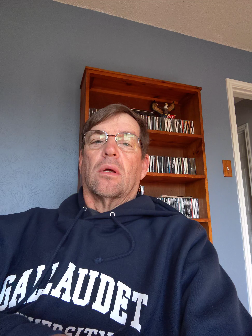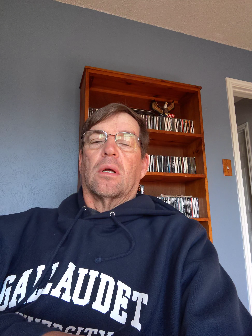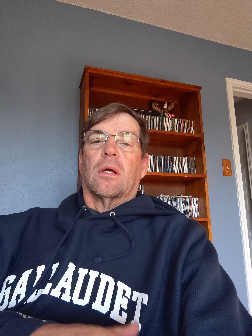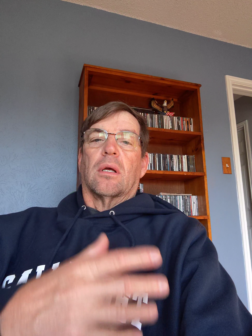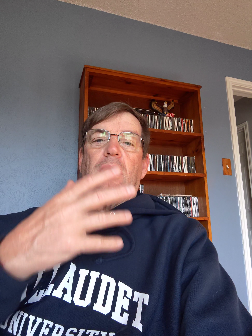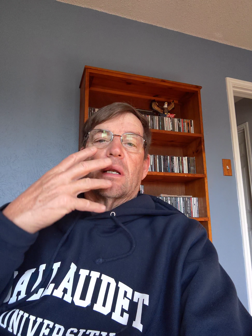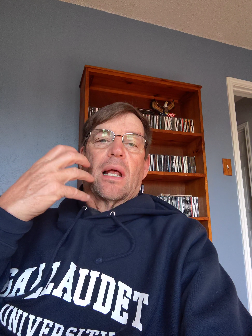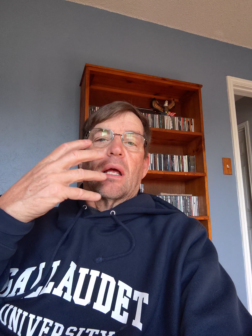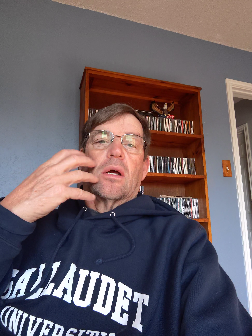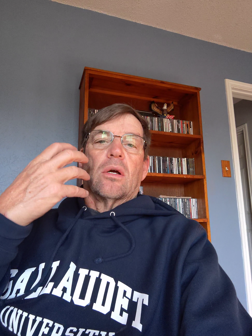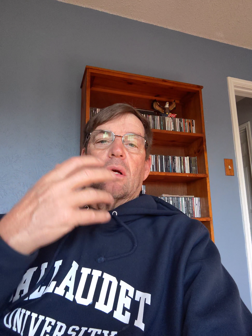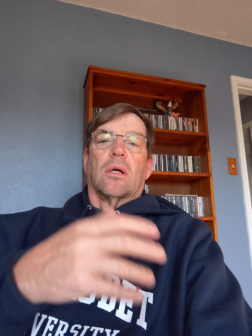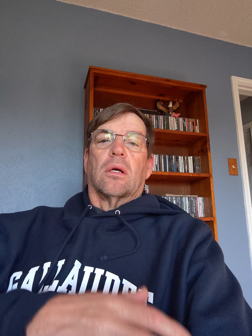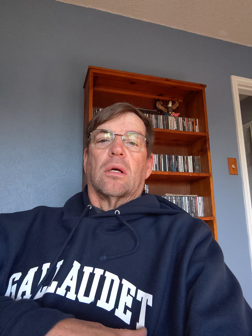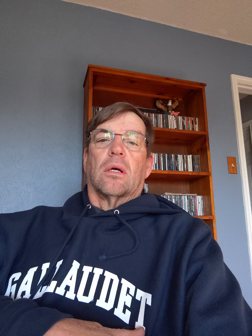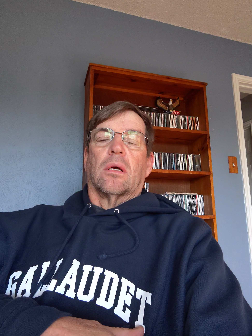tiger